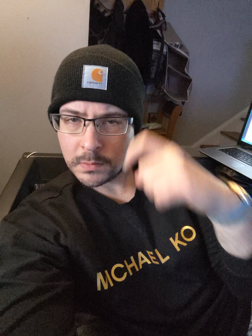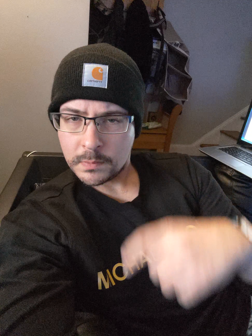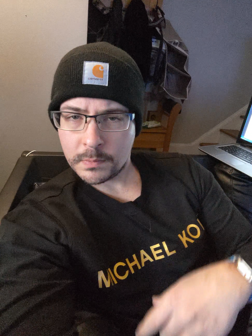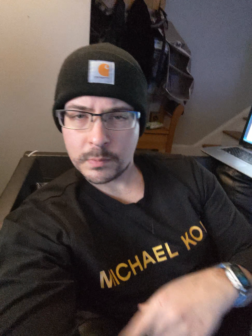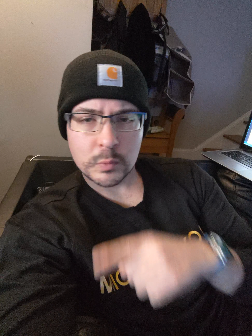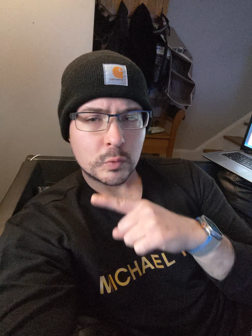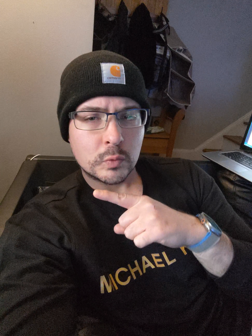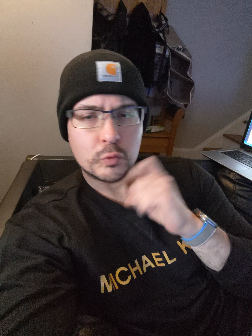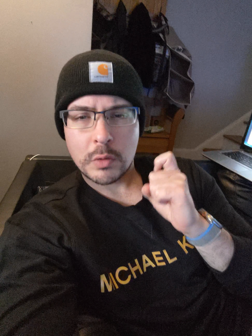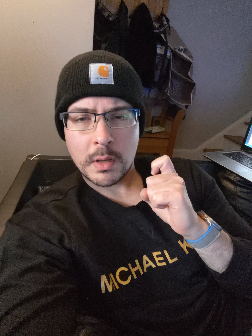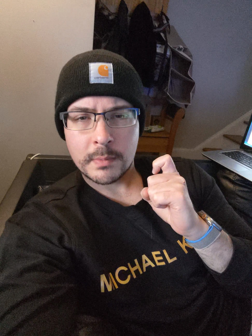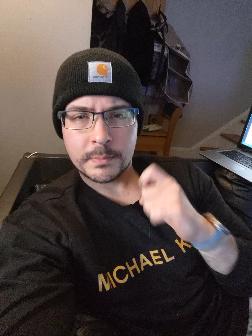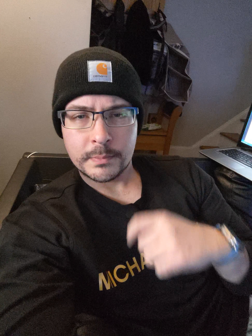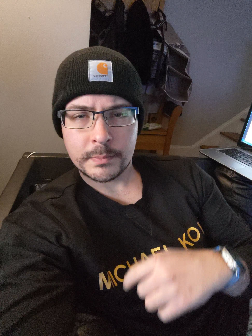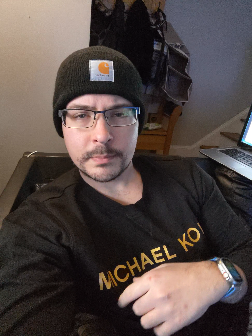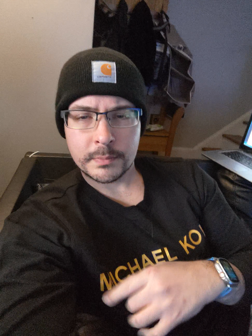dry